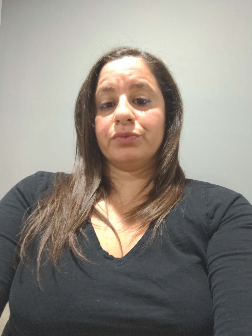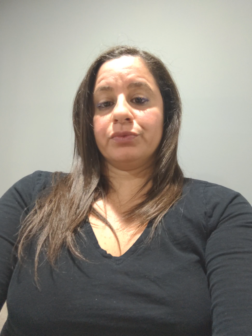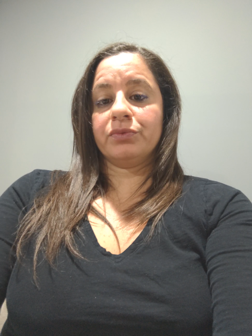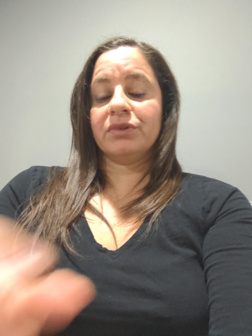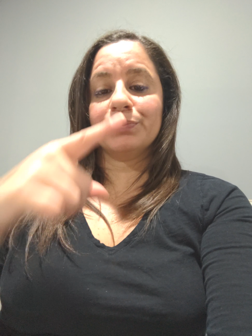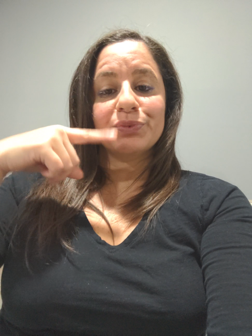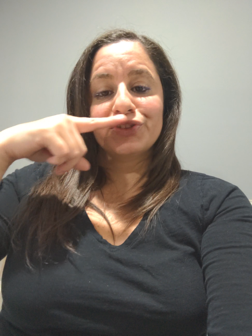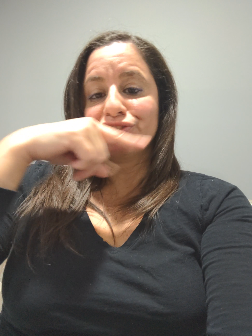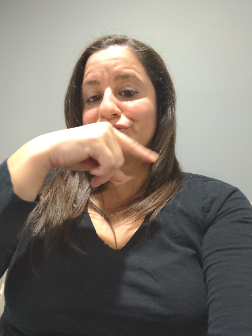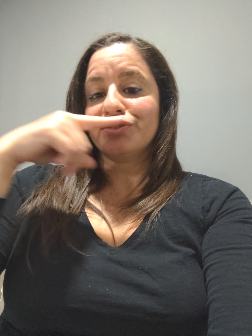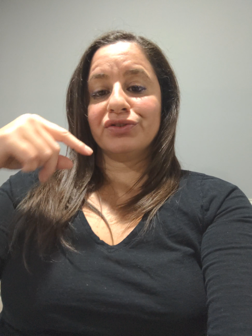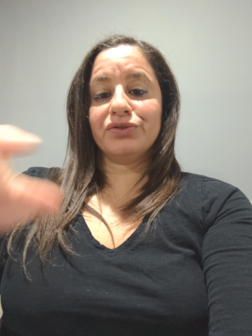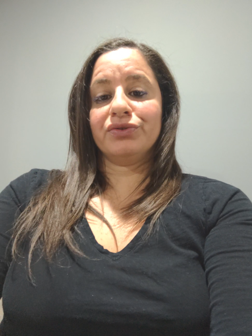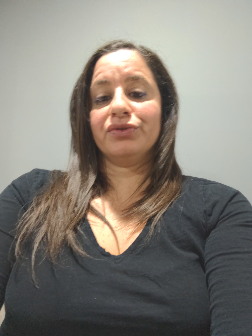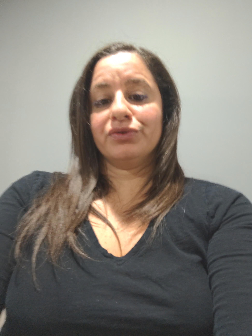toothbrush